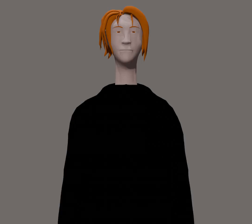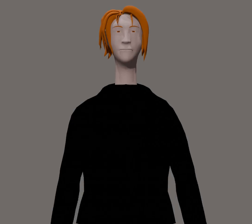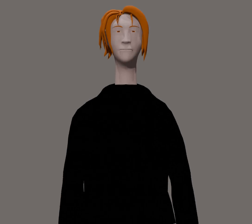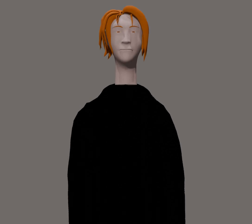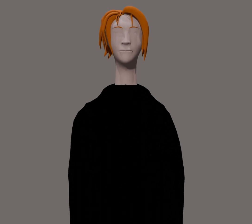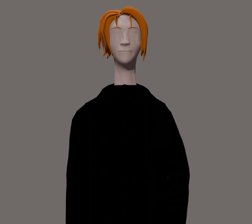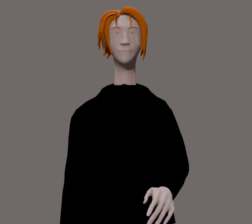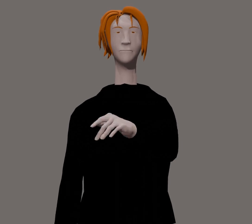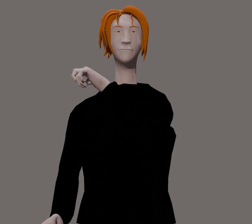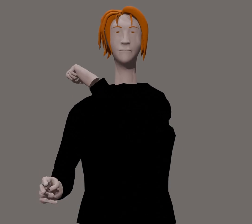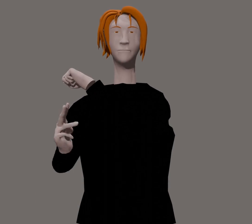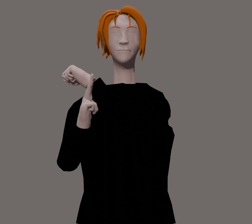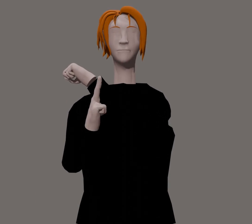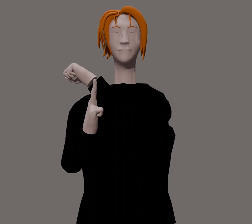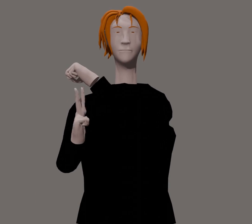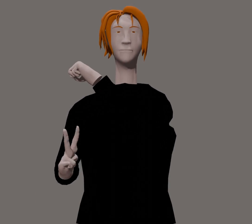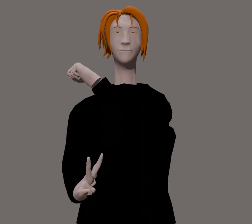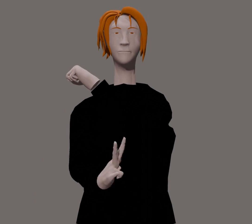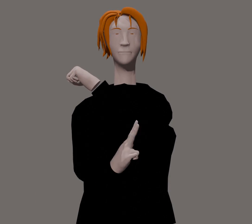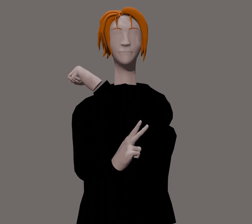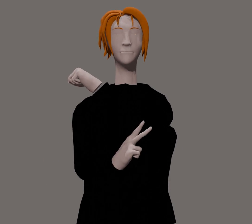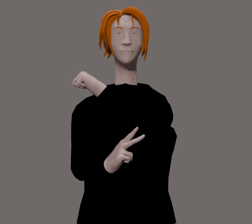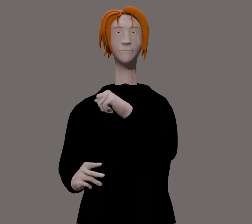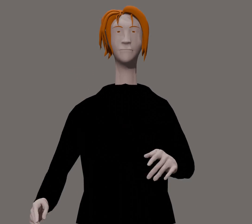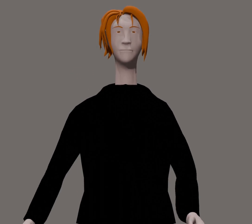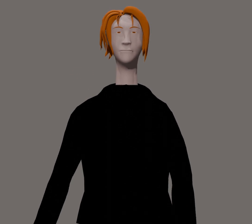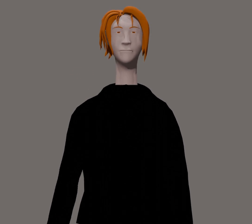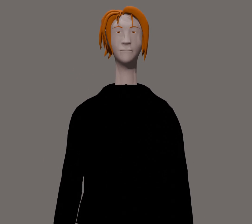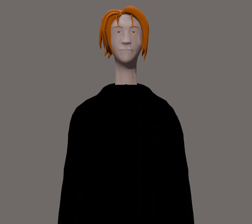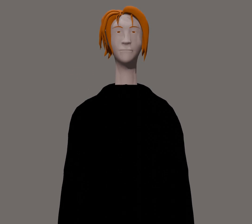Bridge